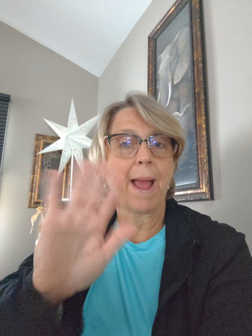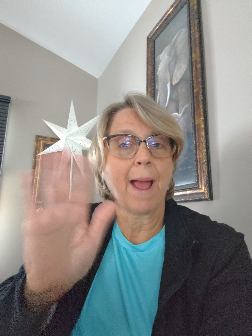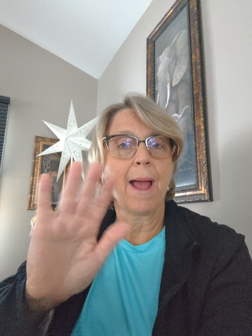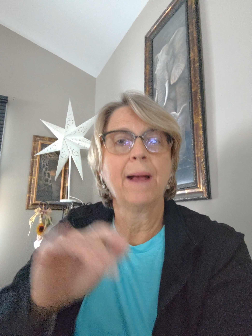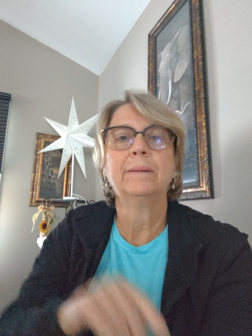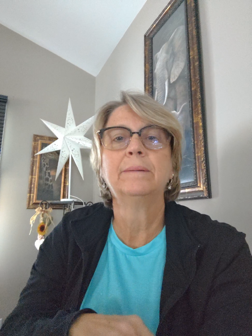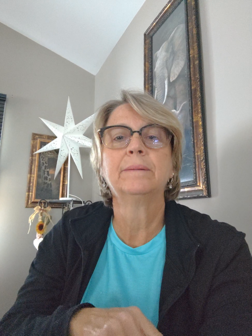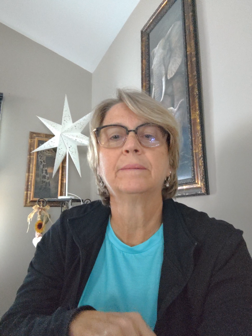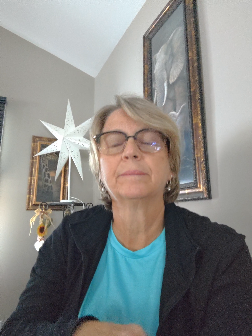bye